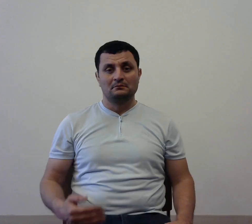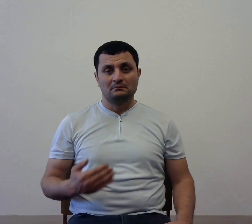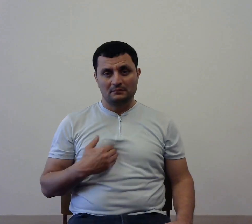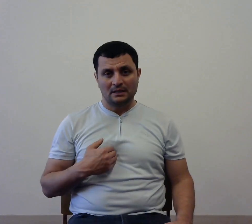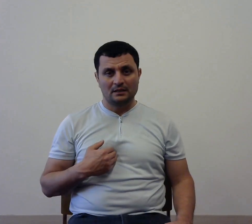mən